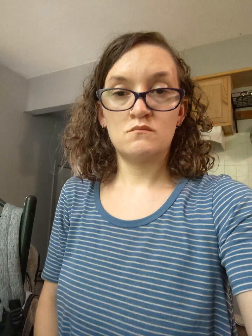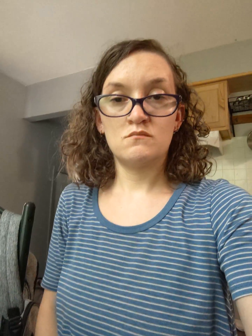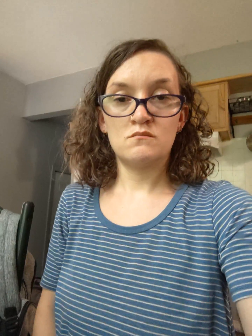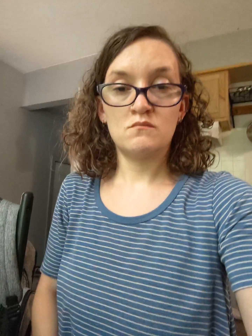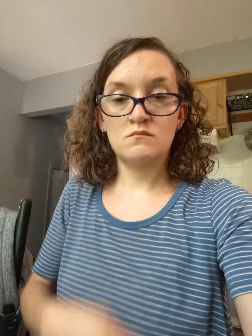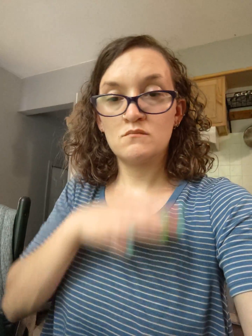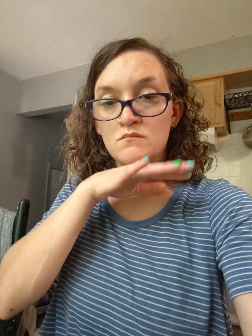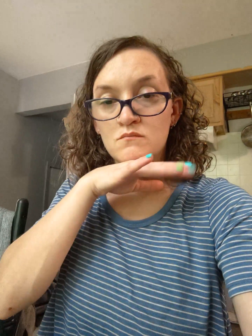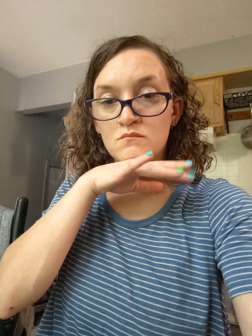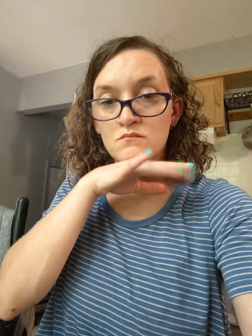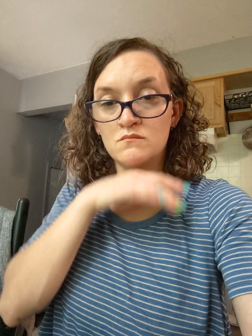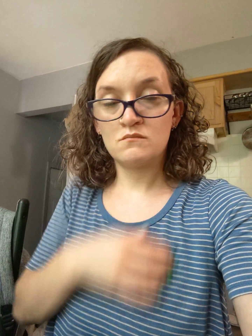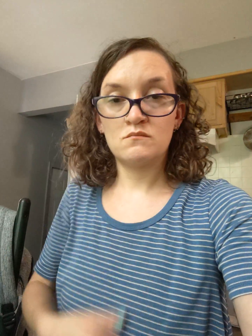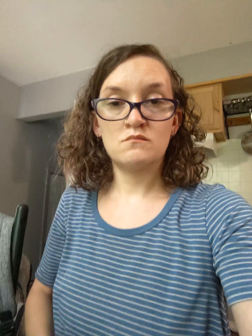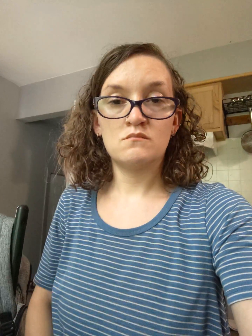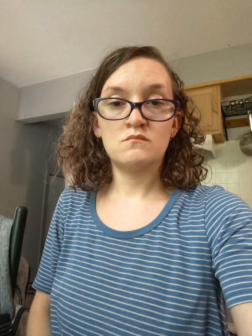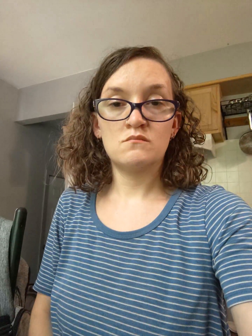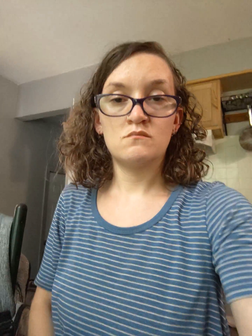naughty